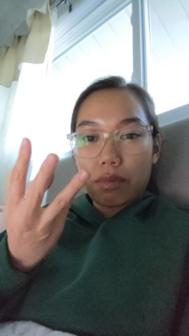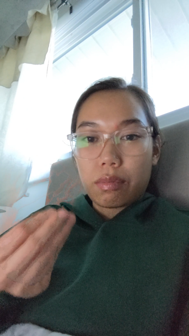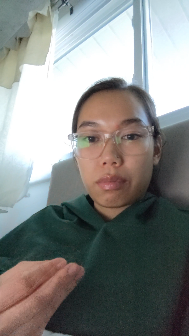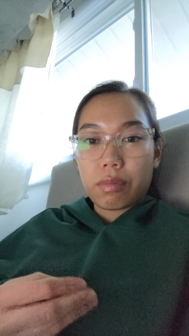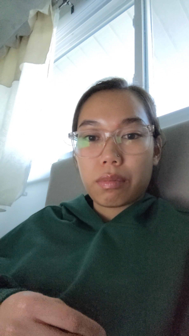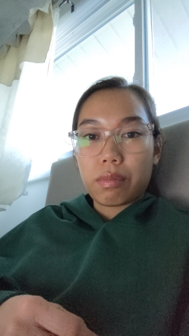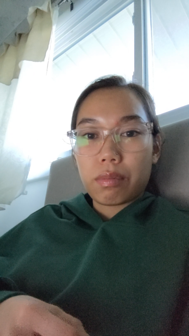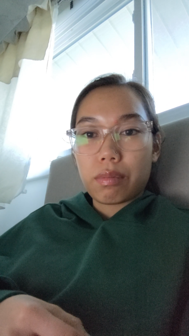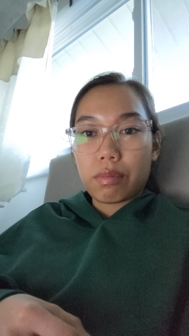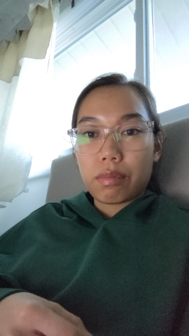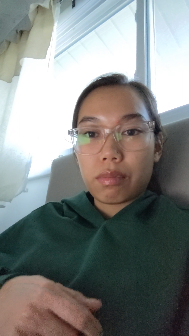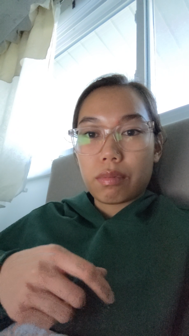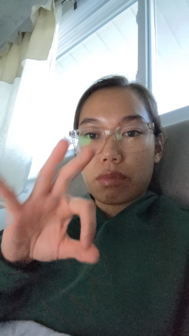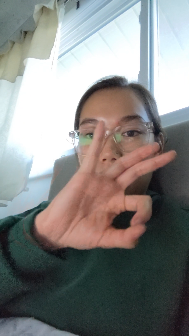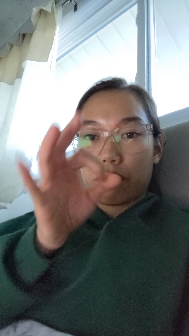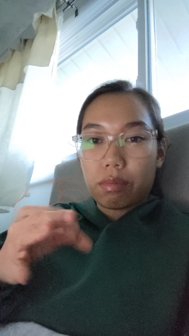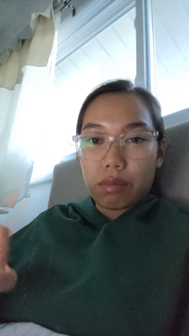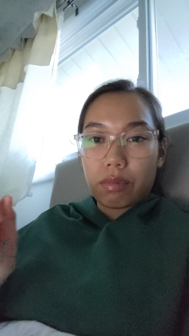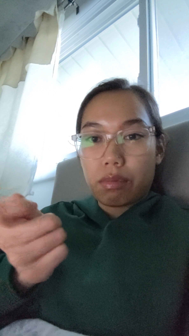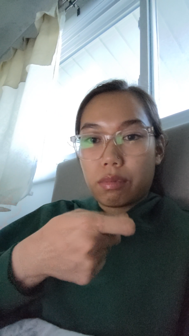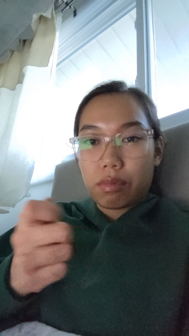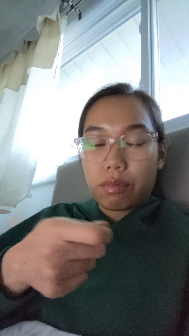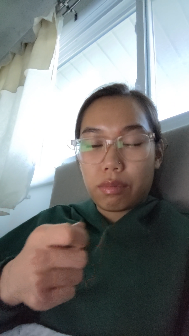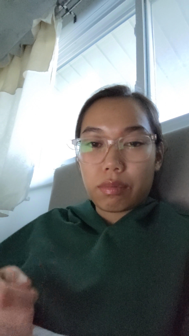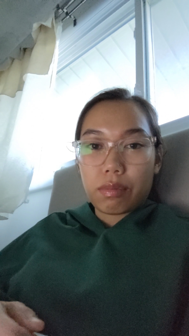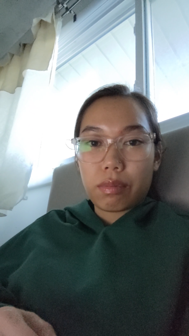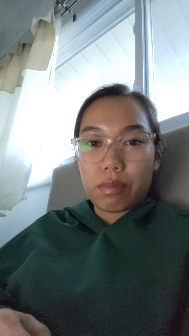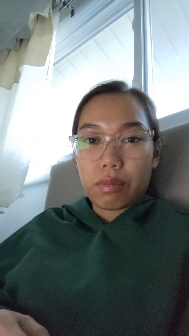hose